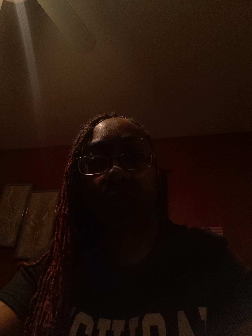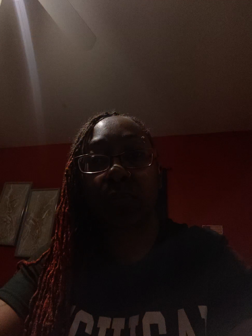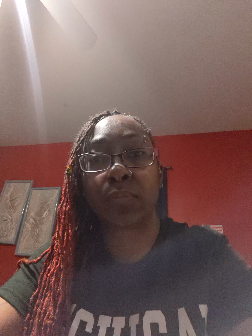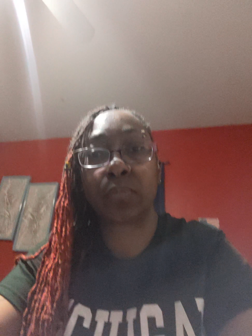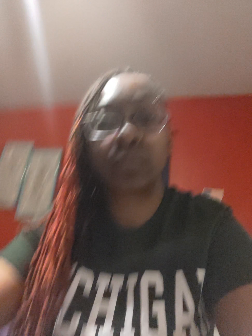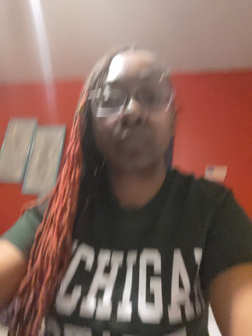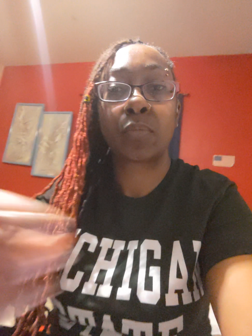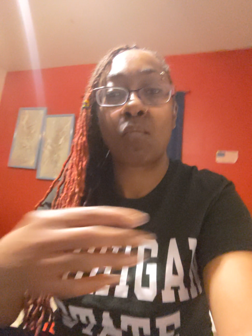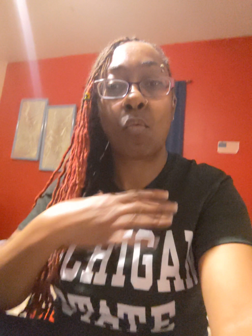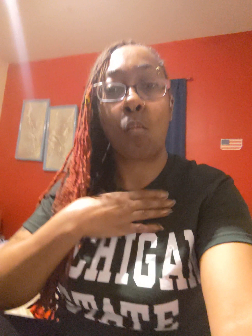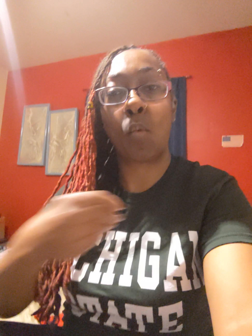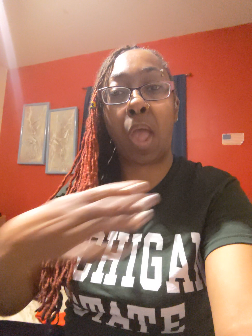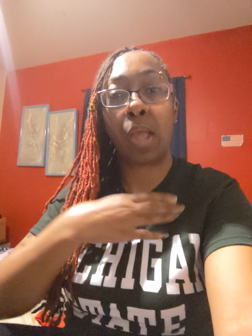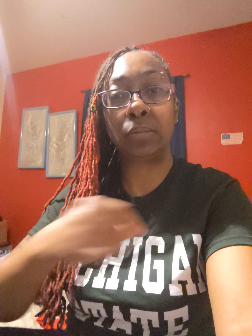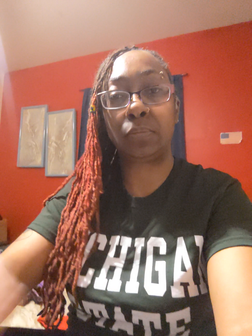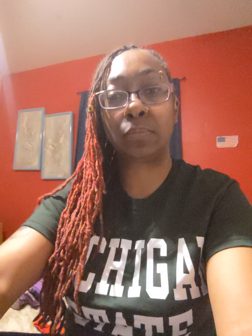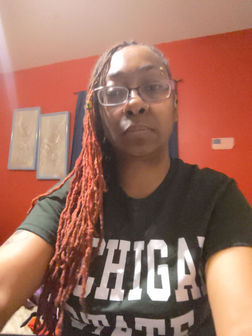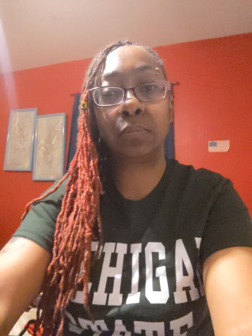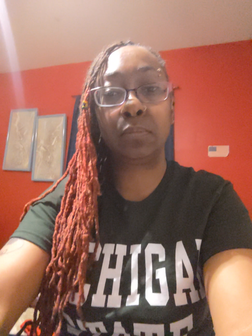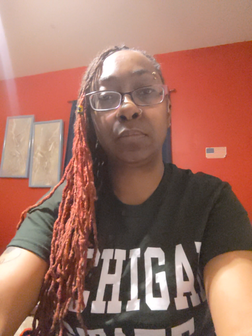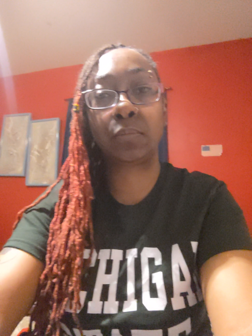white